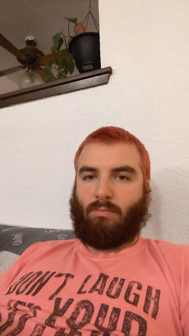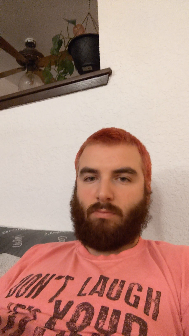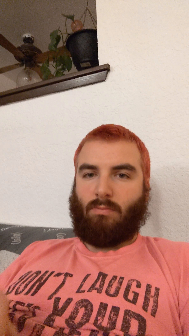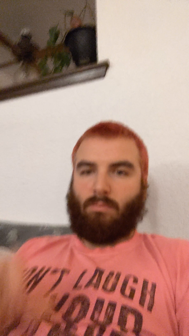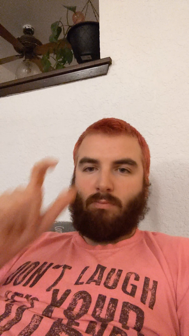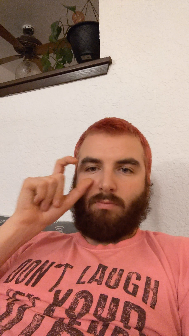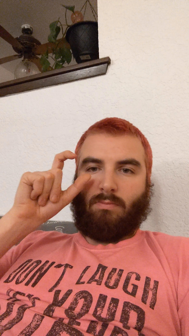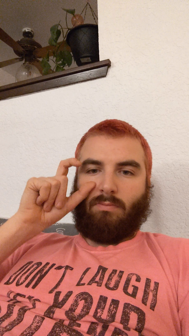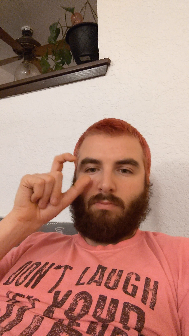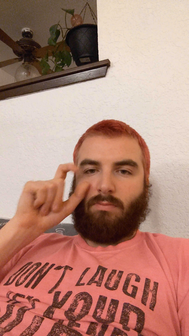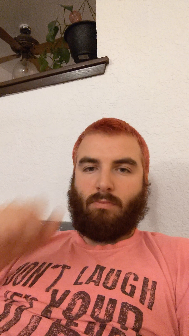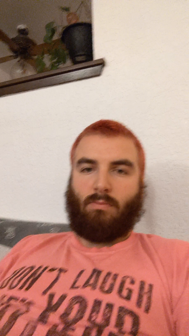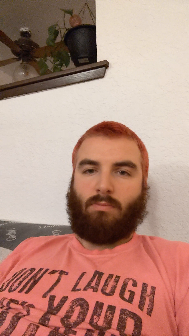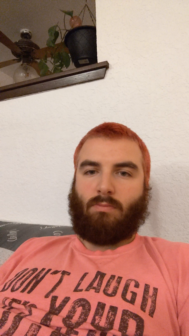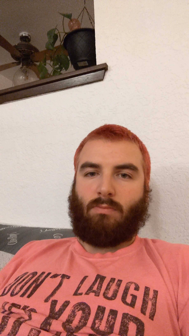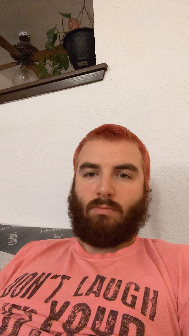glasses